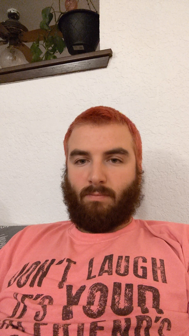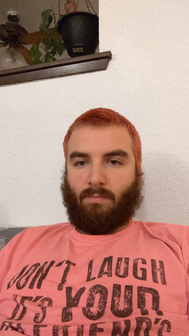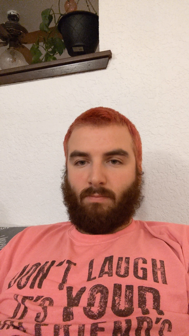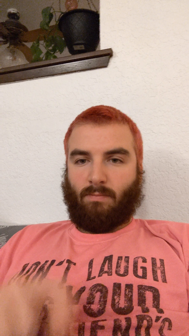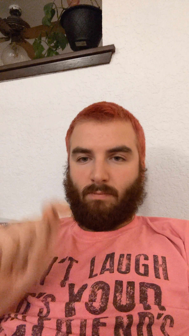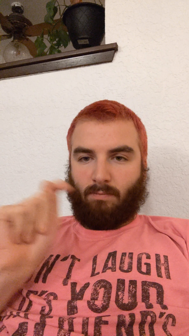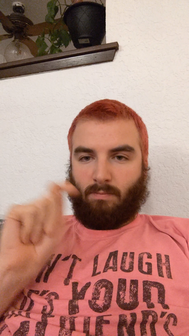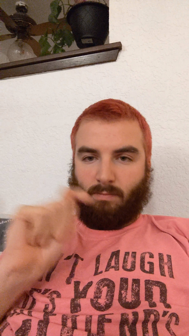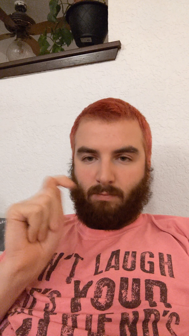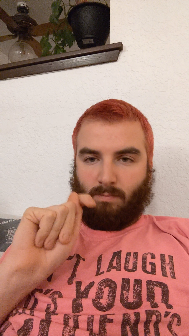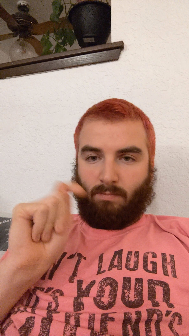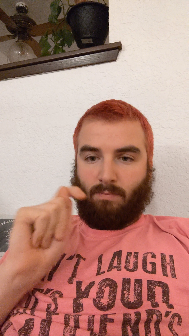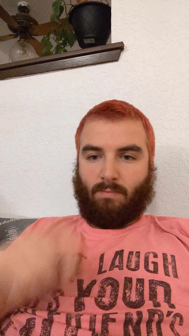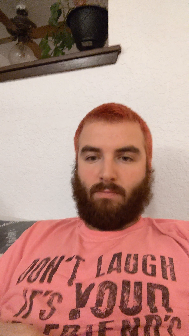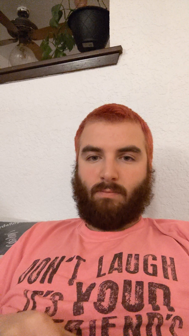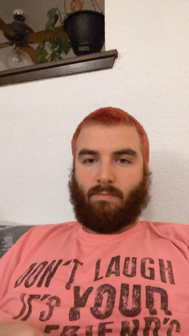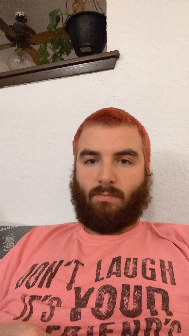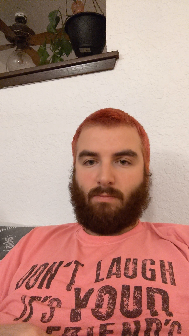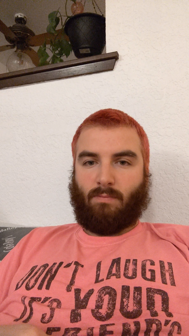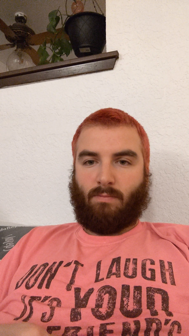bathroom